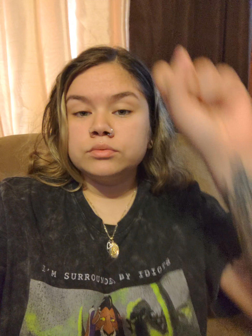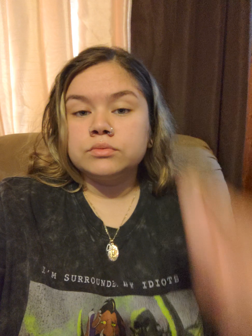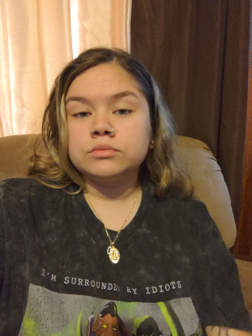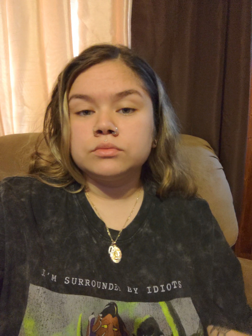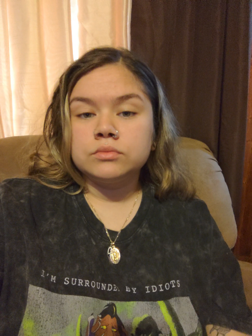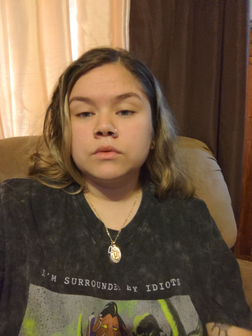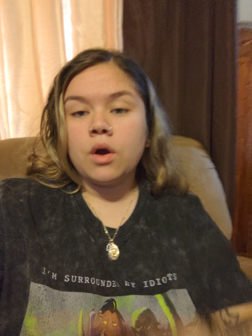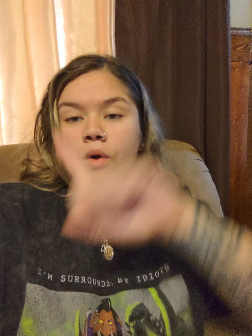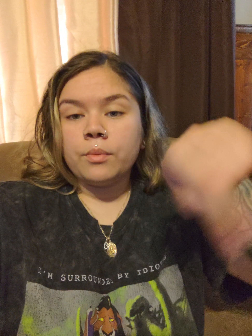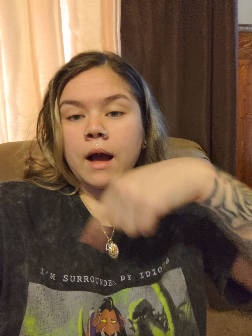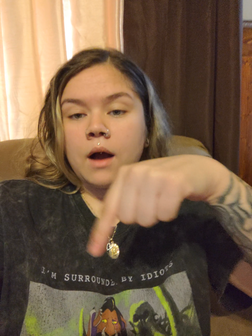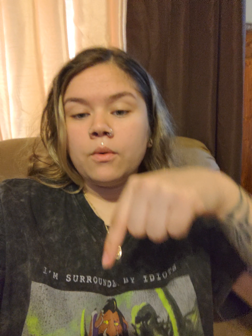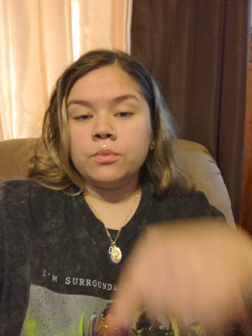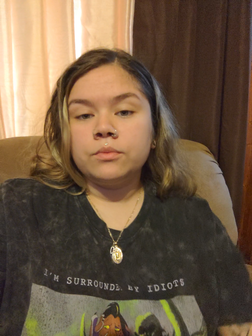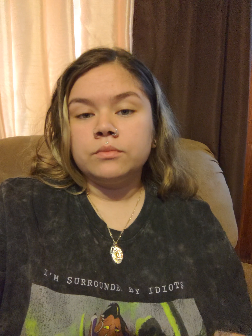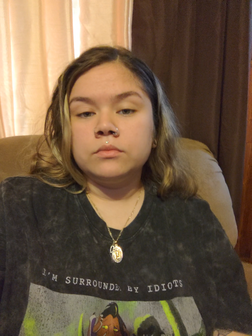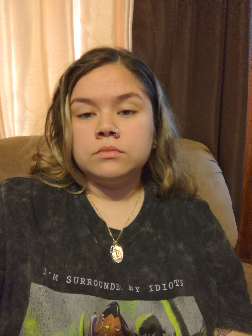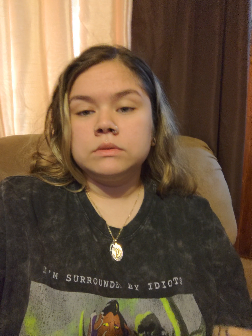around